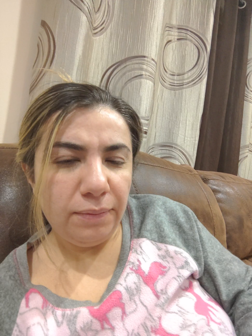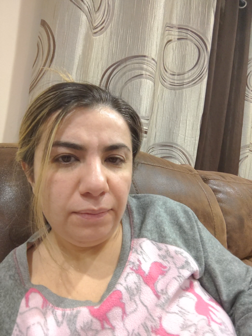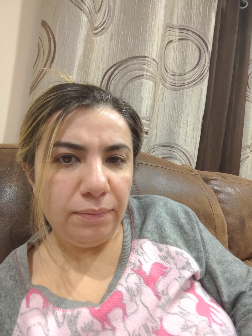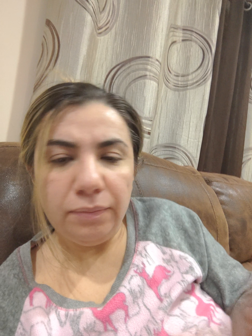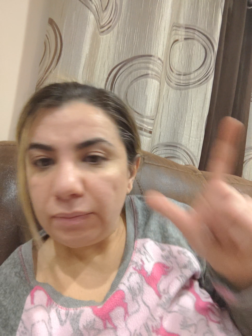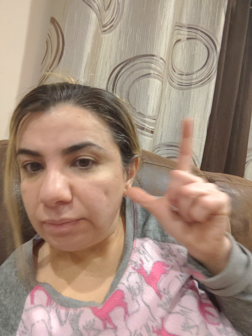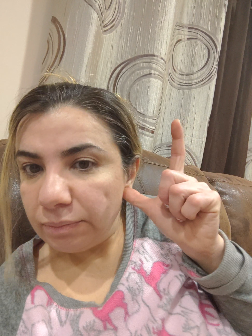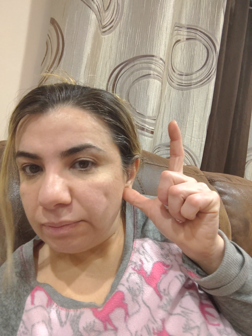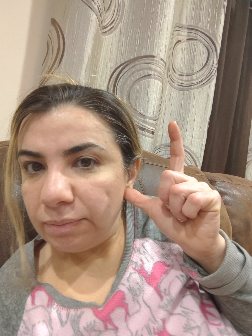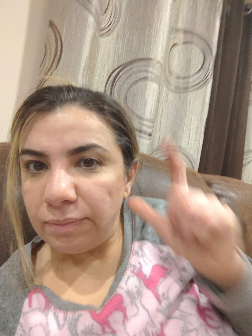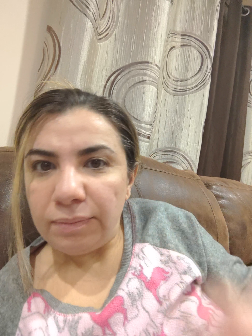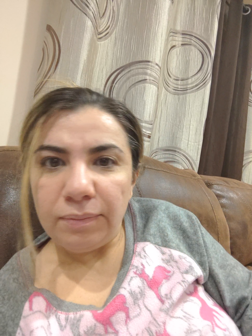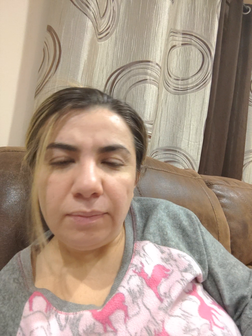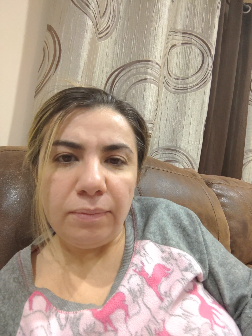listen